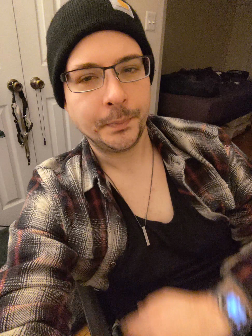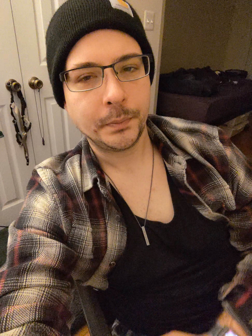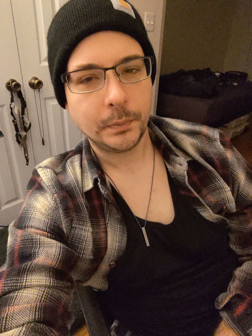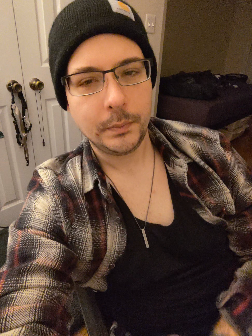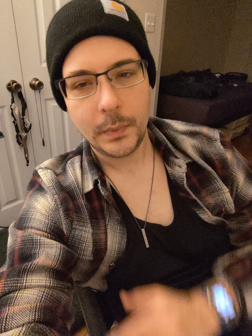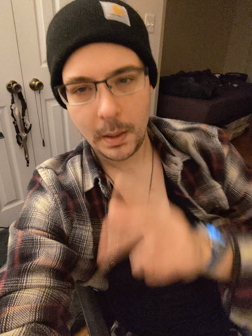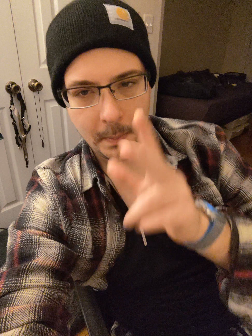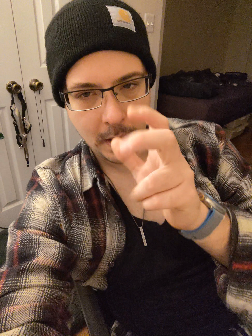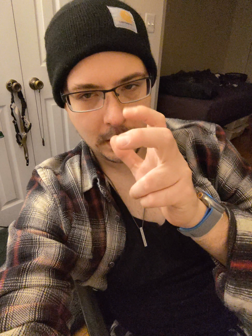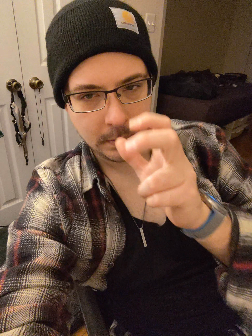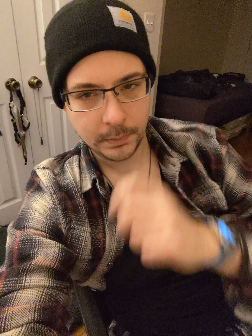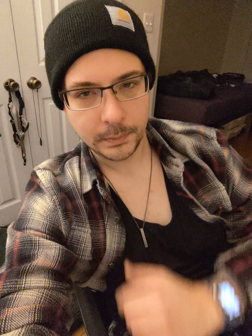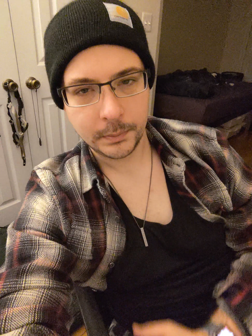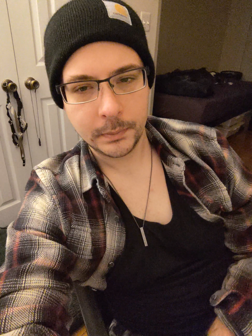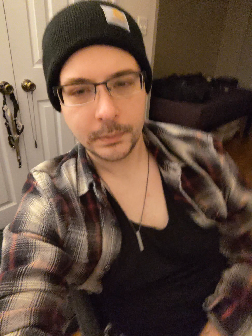bug